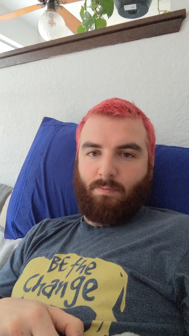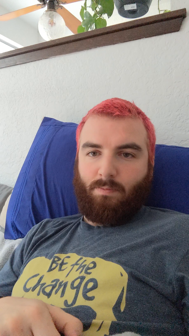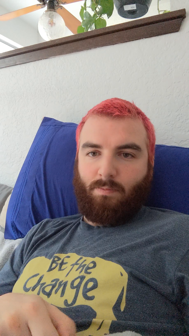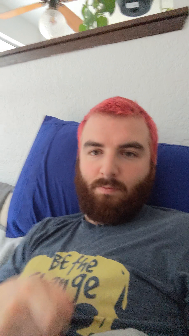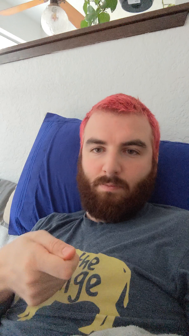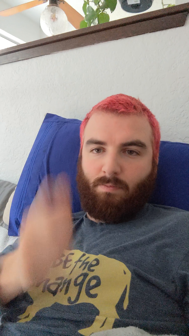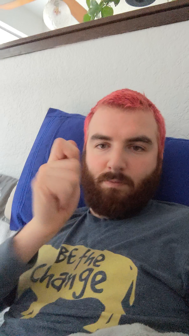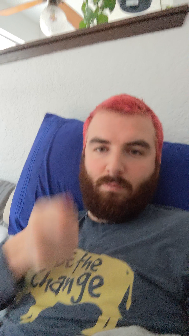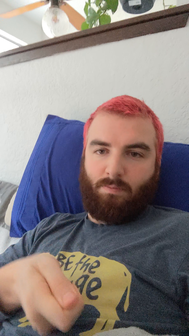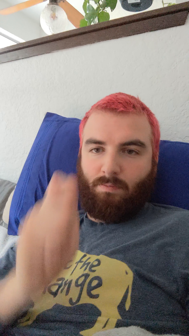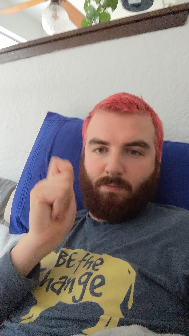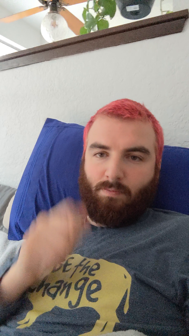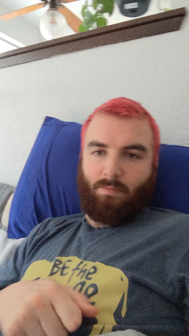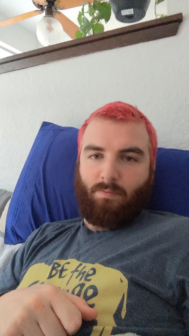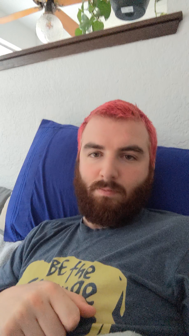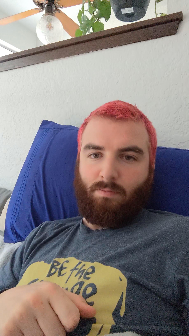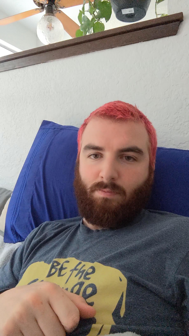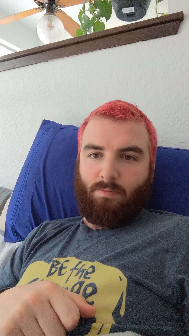shovel